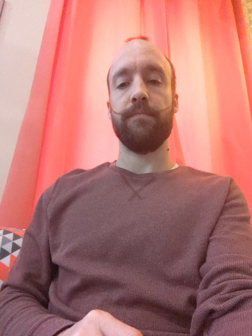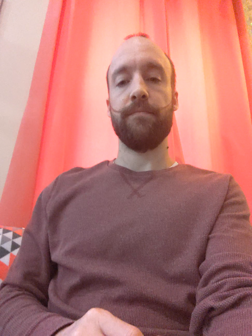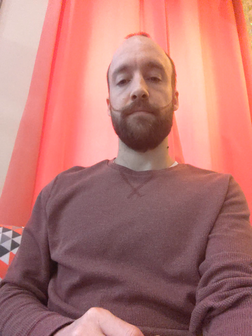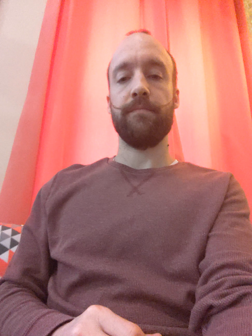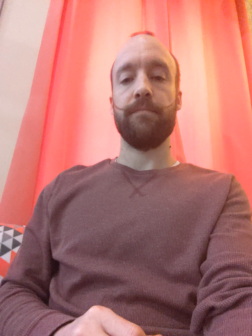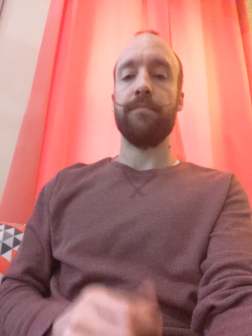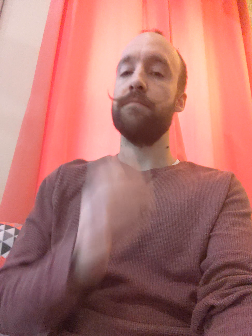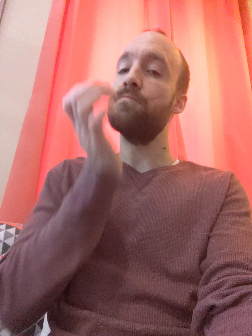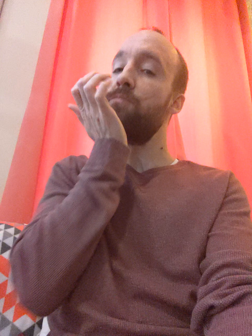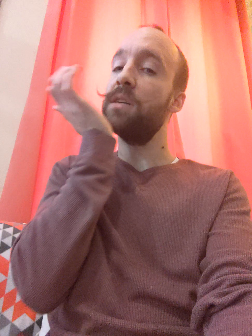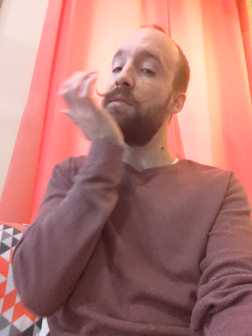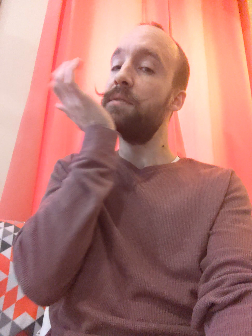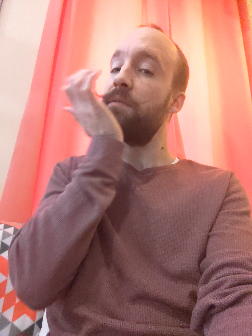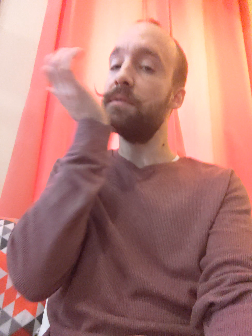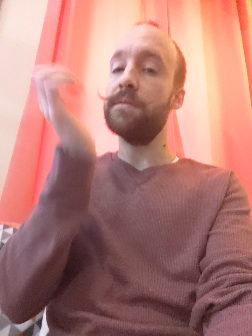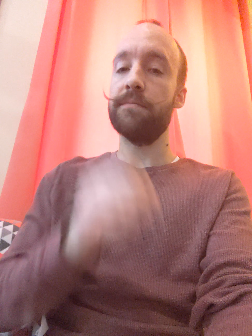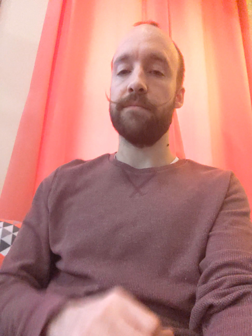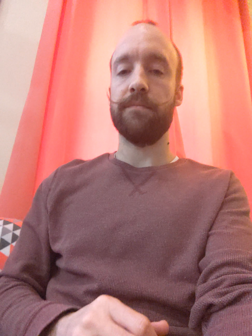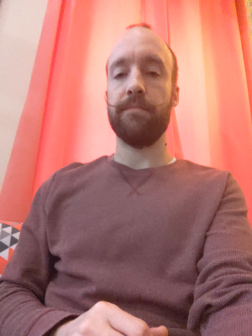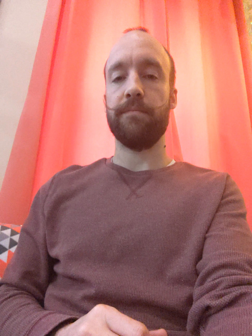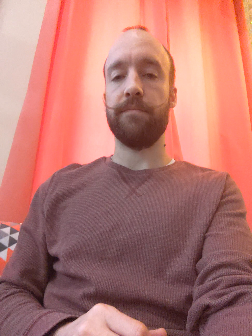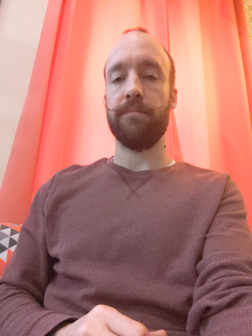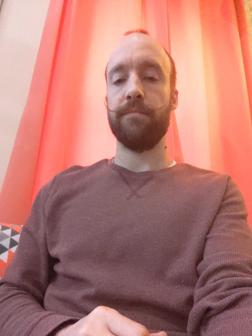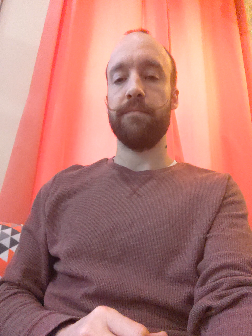grass